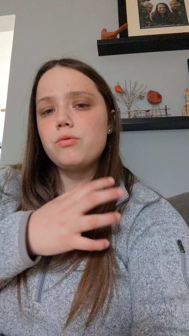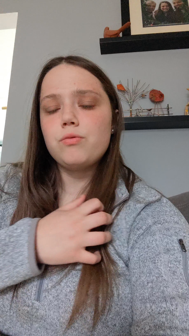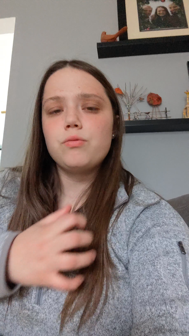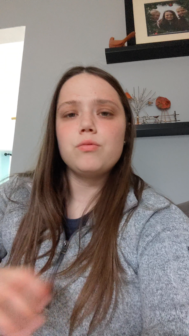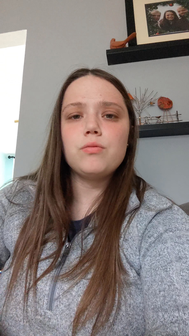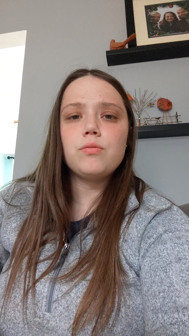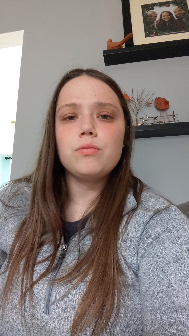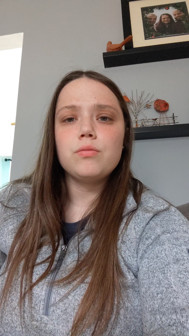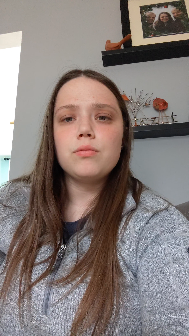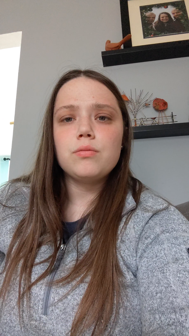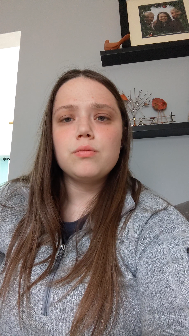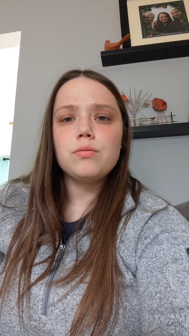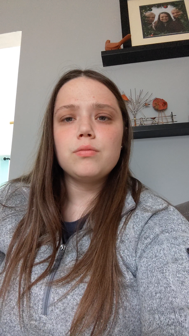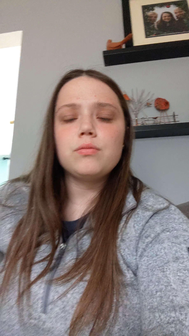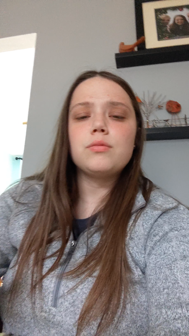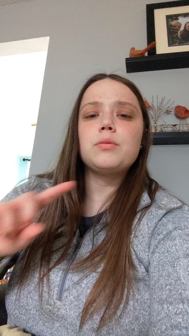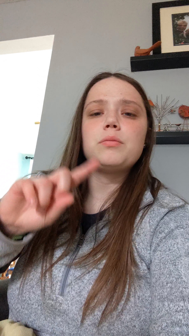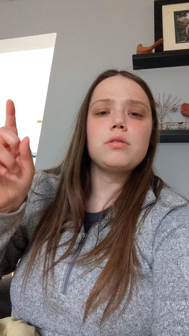but